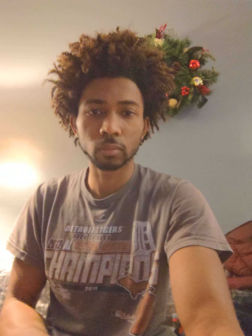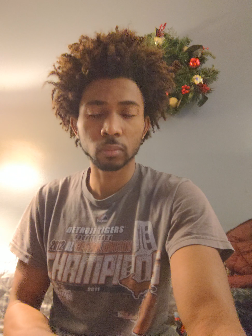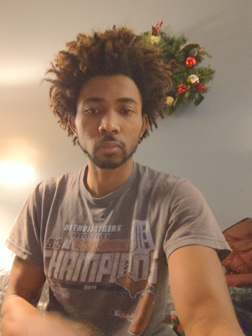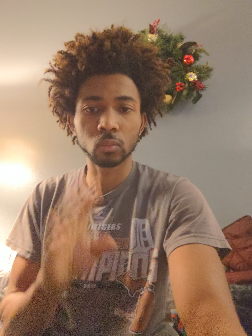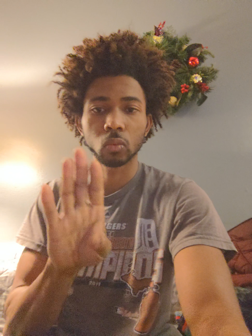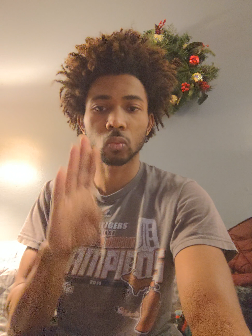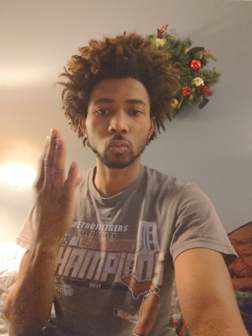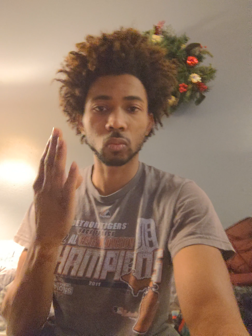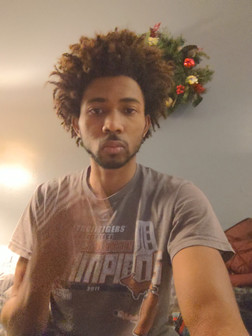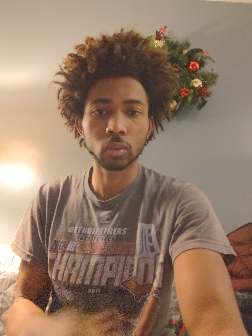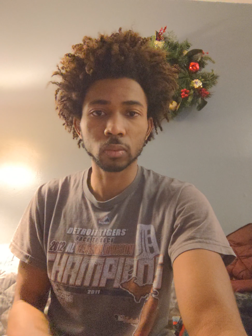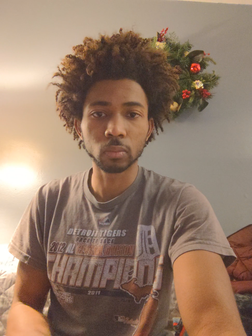open